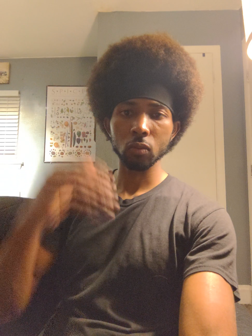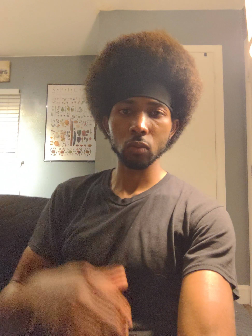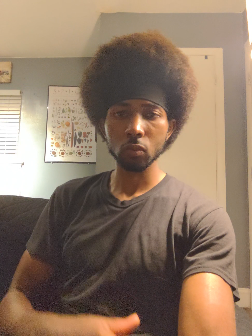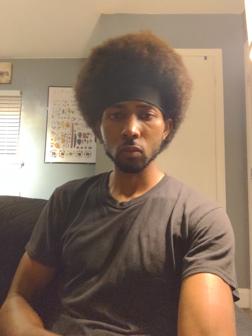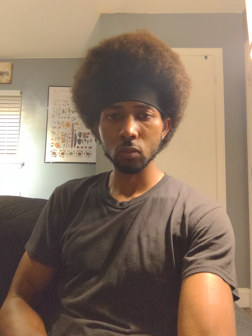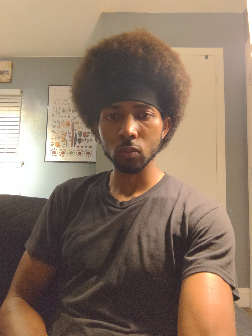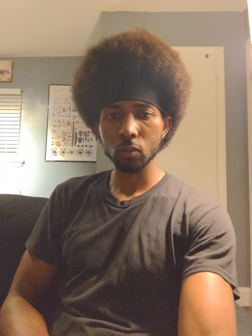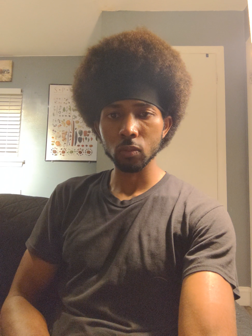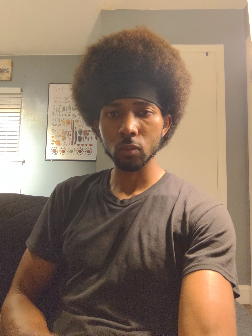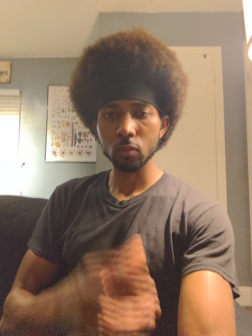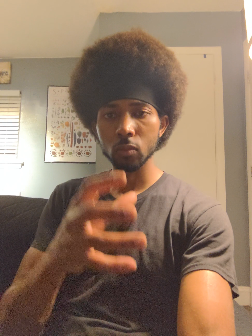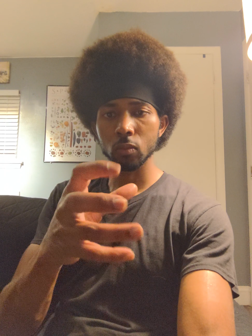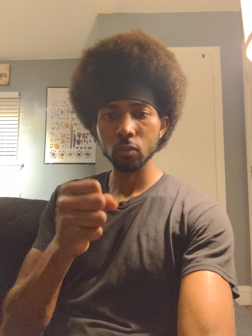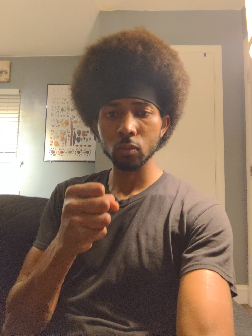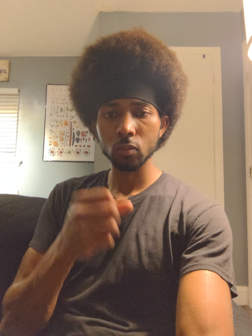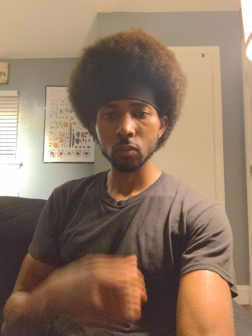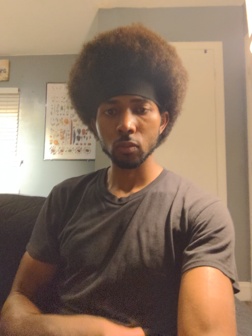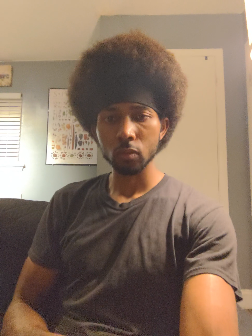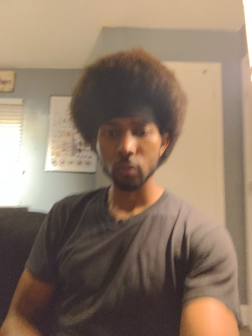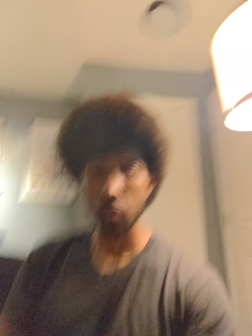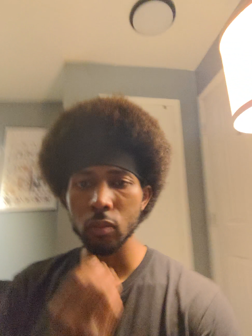get